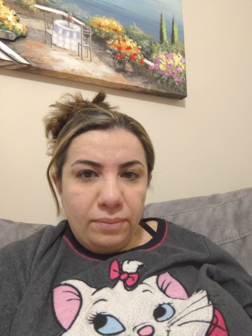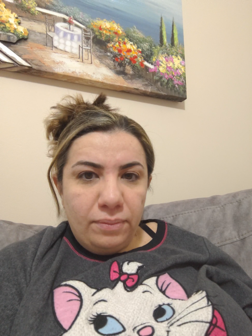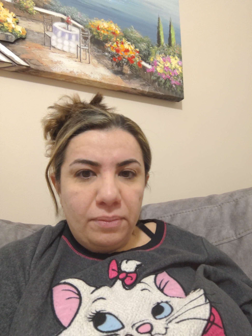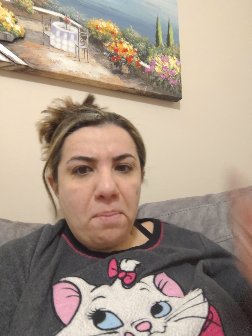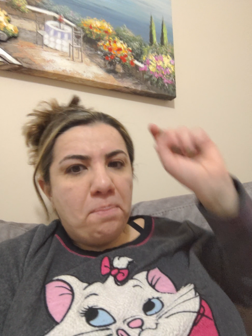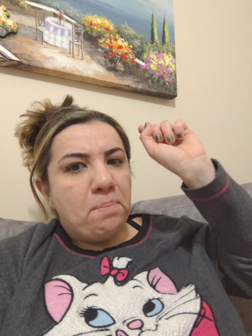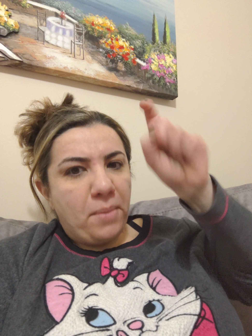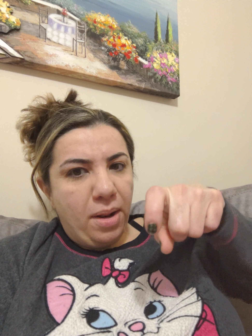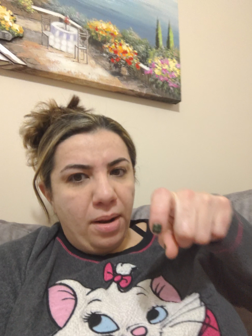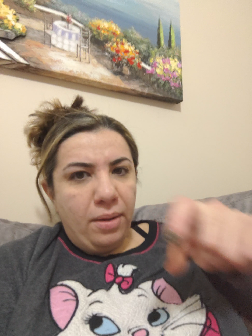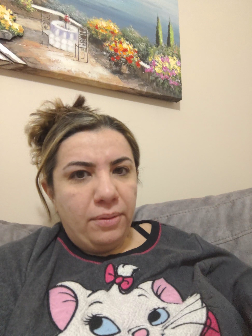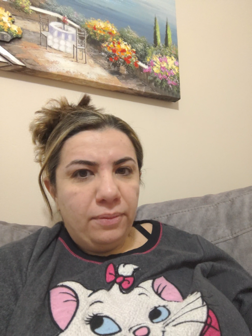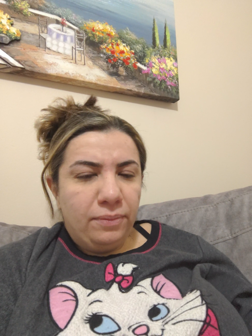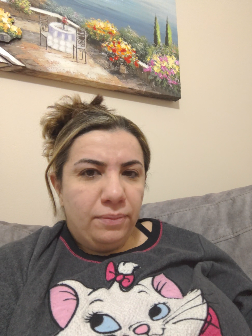have to